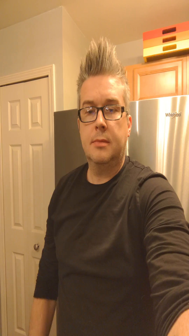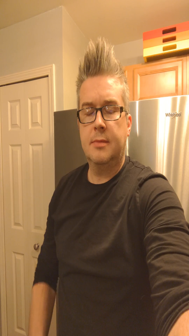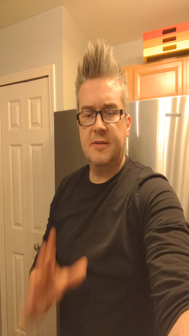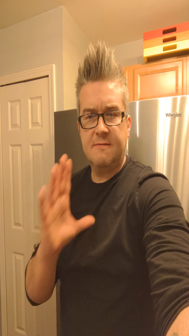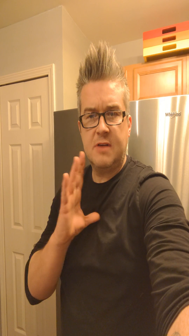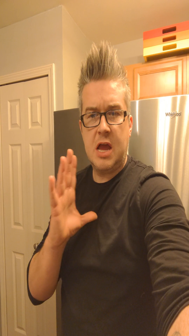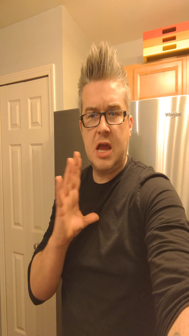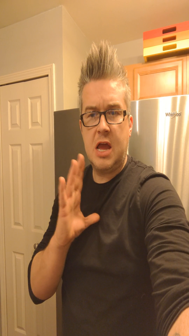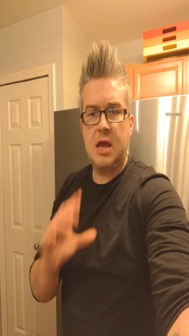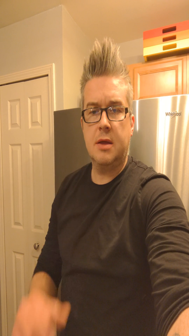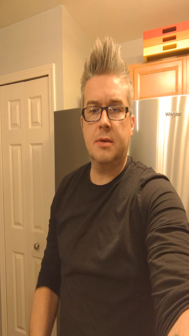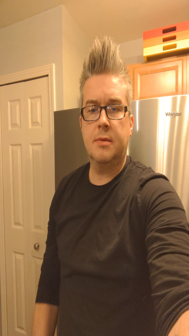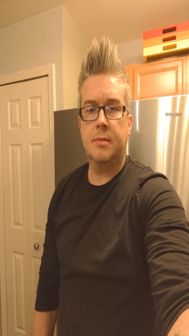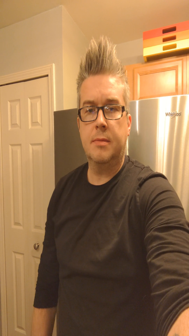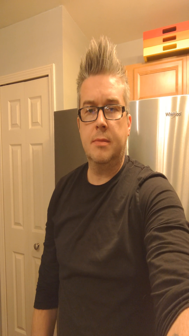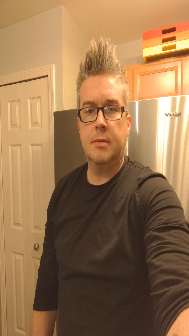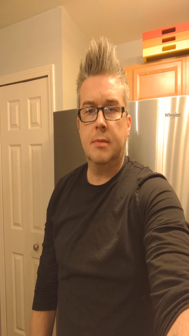fine